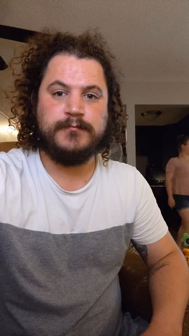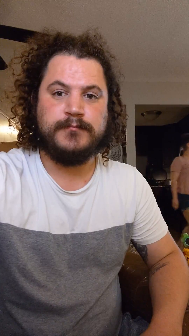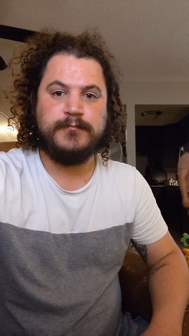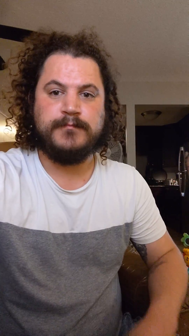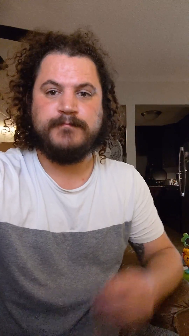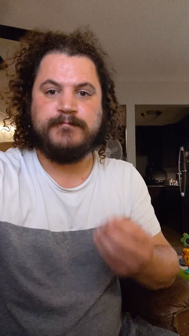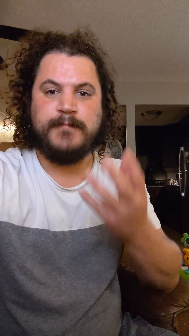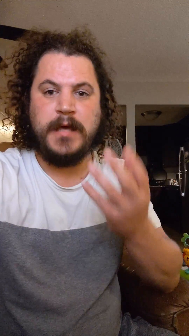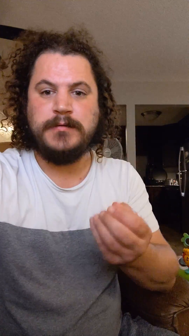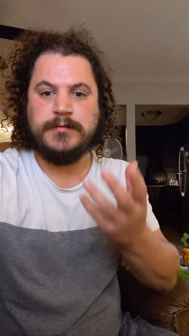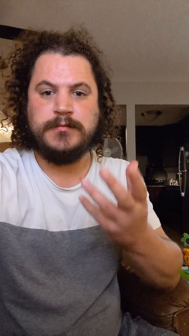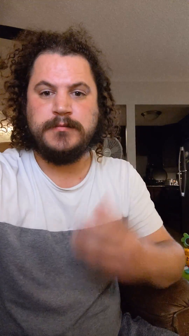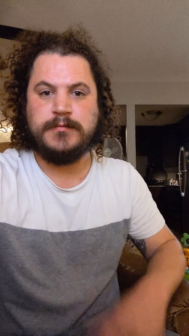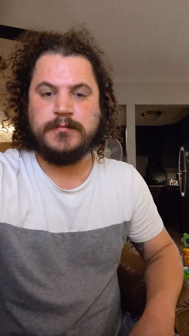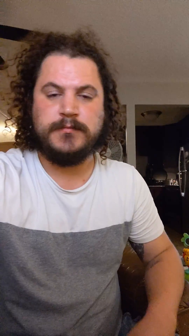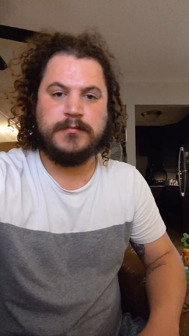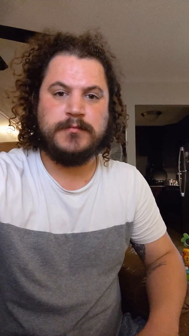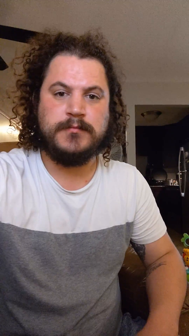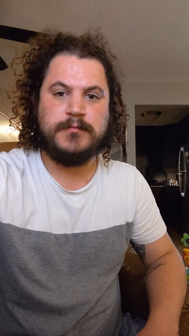plants